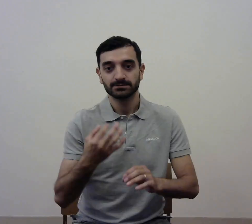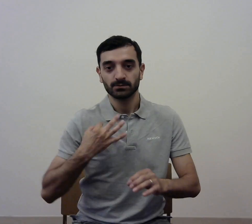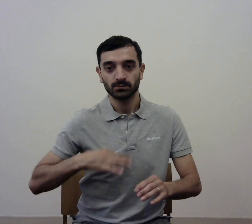oğul